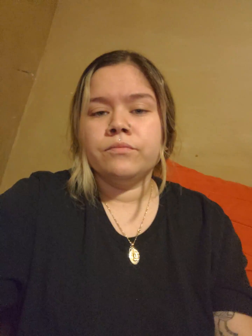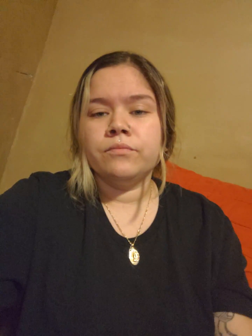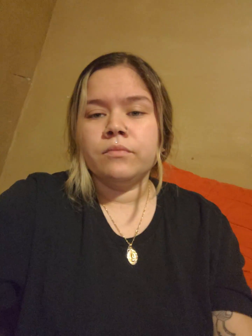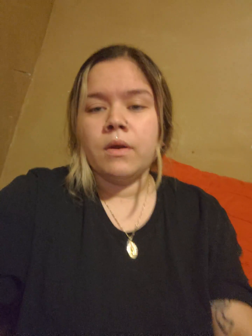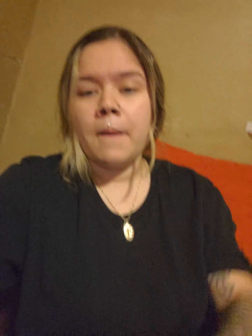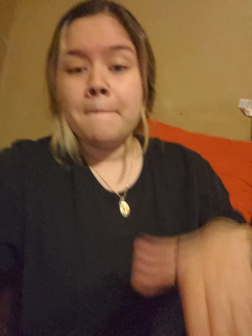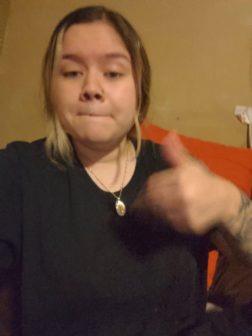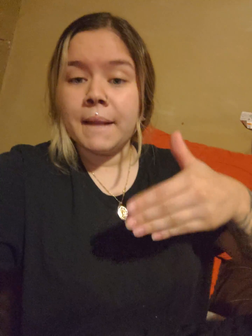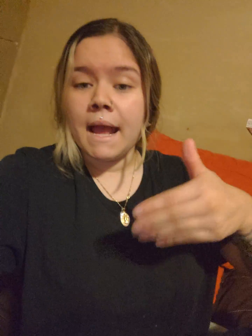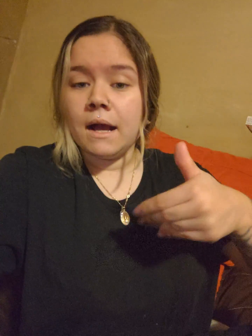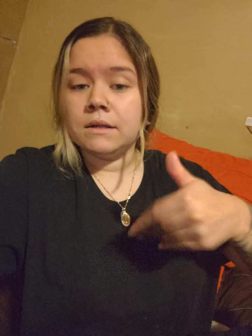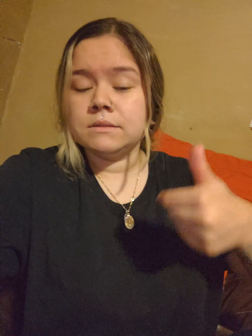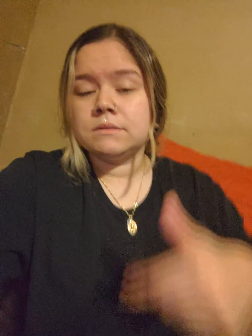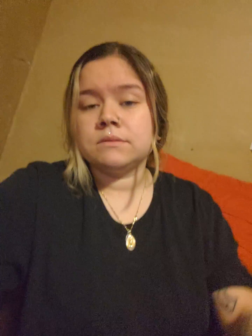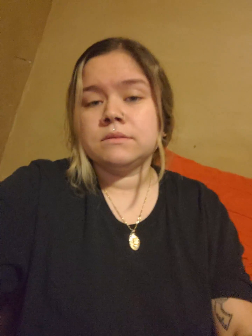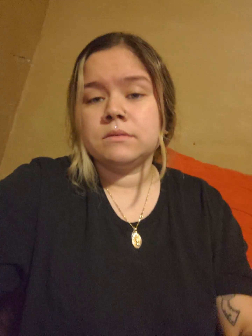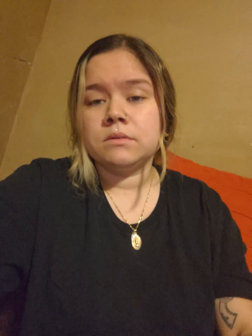pants